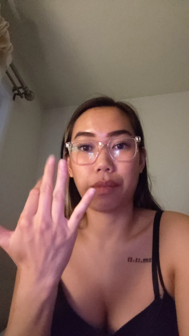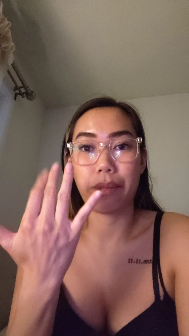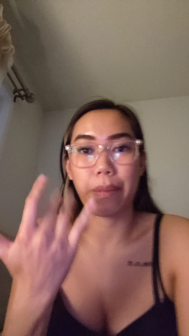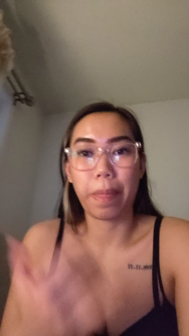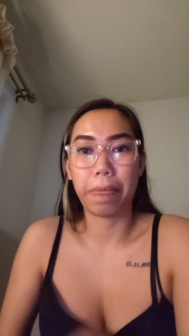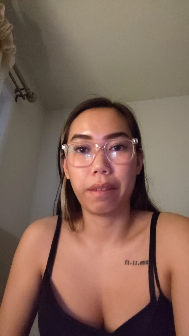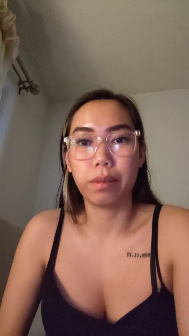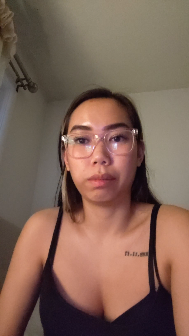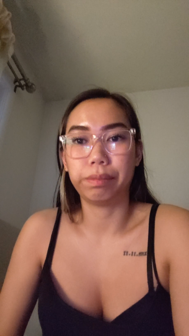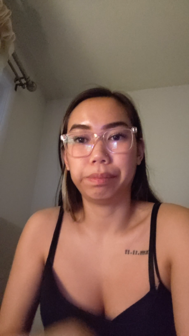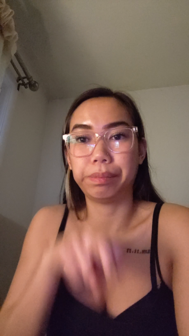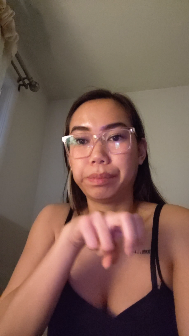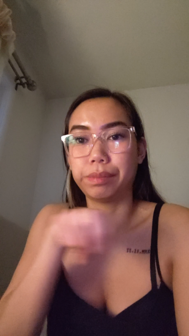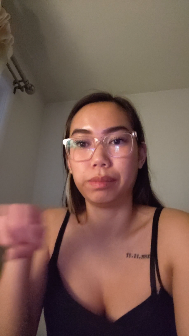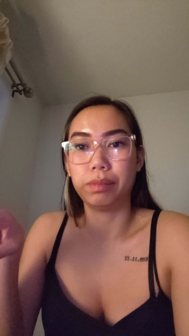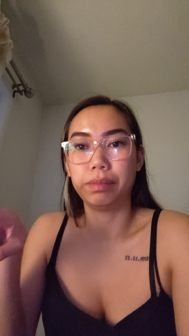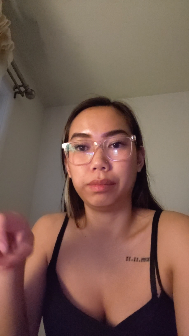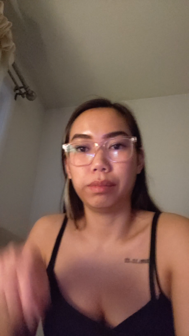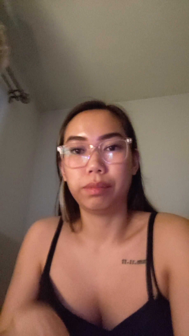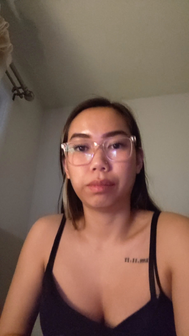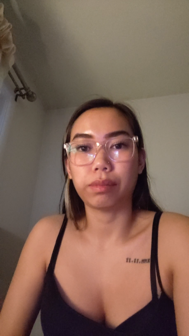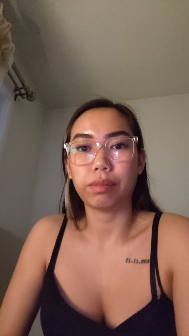bench